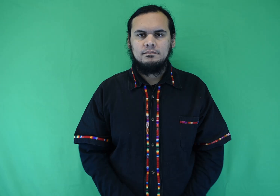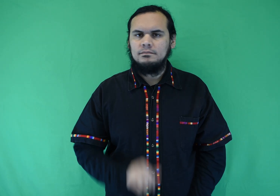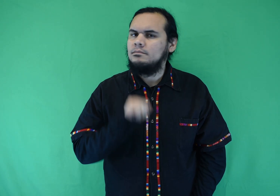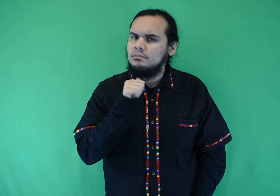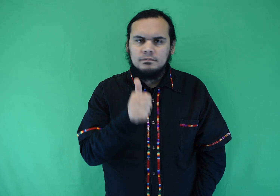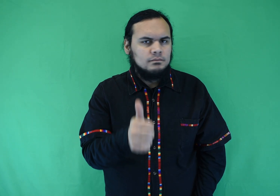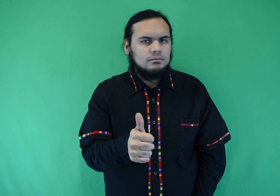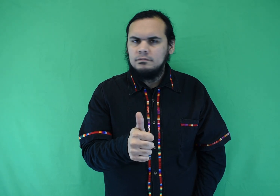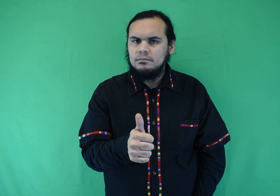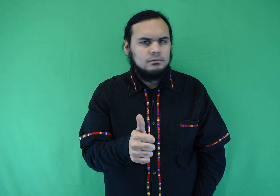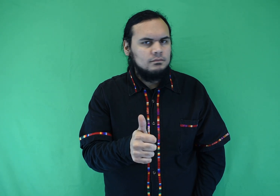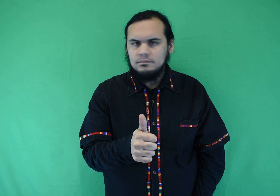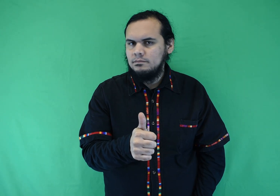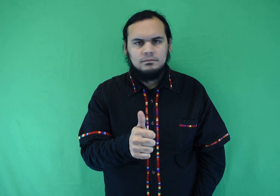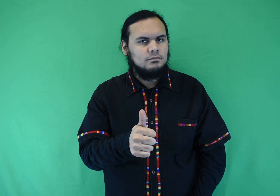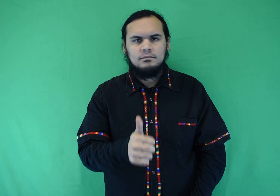no nada